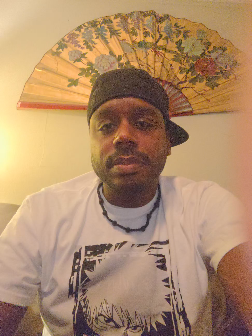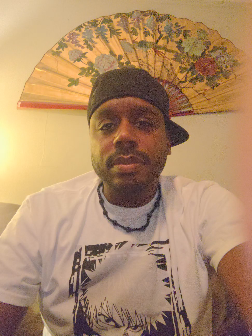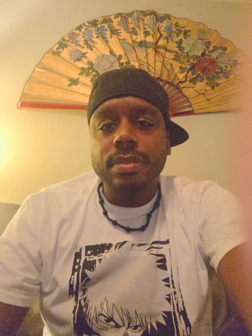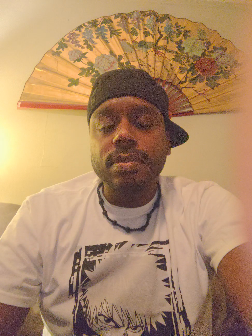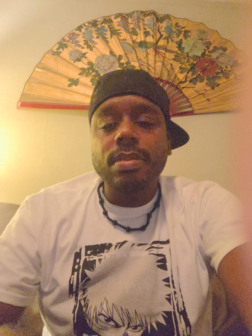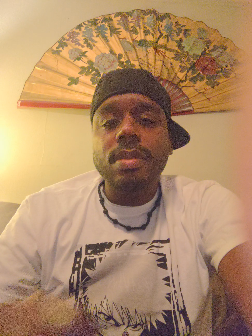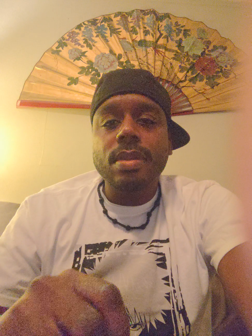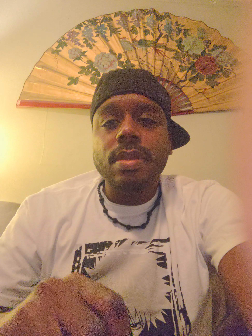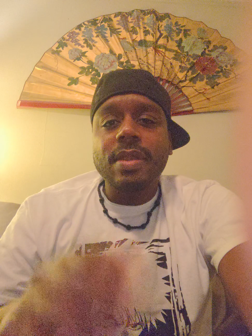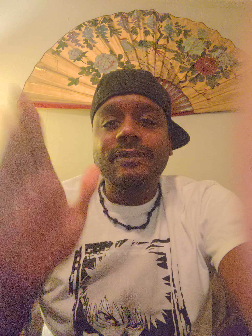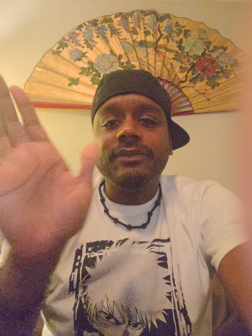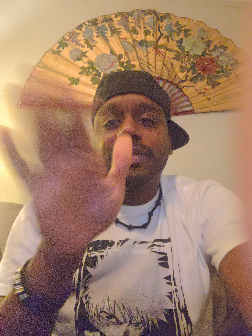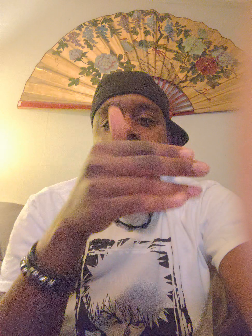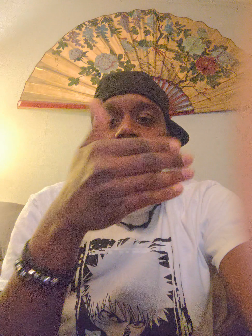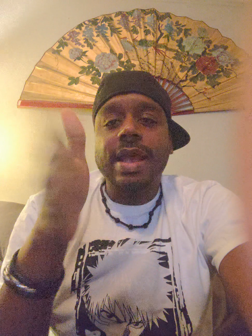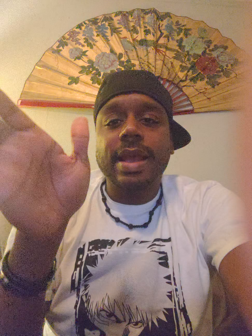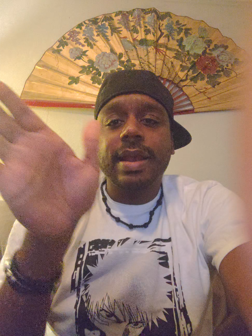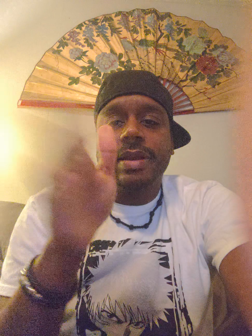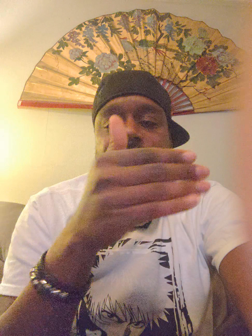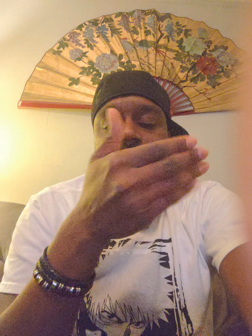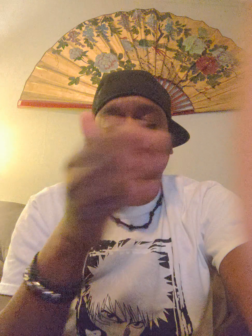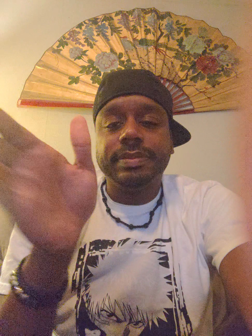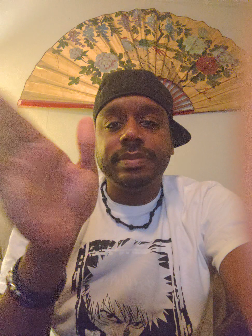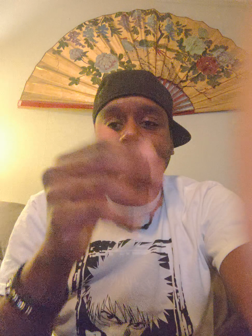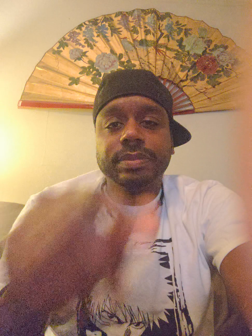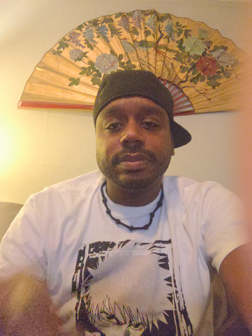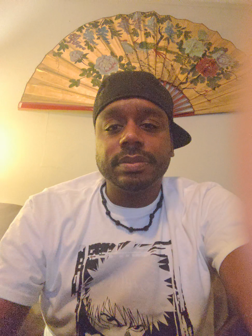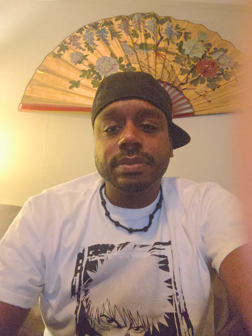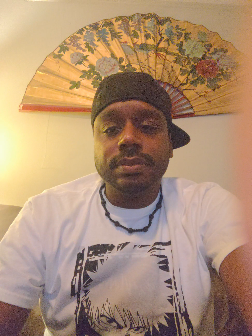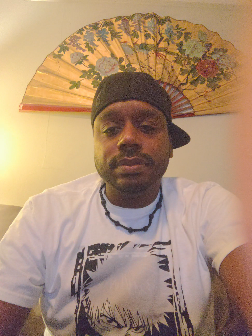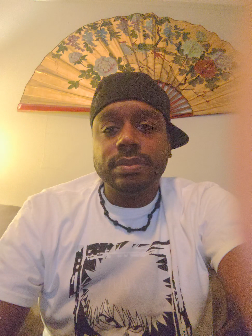flag